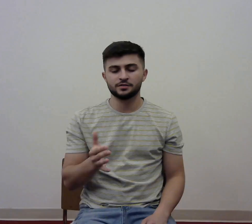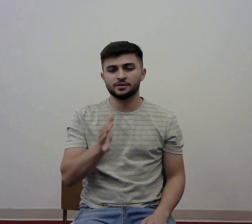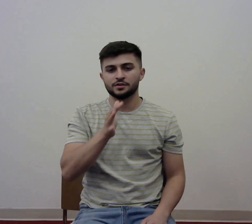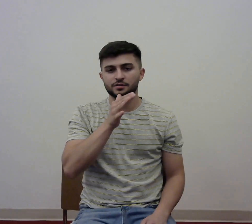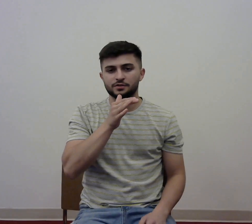yaş